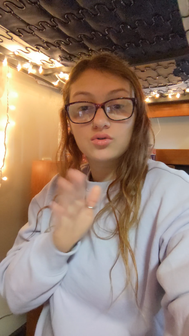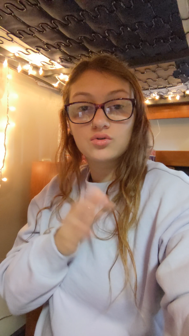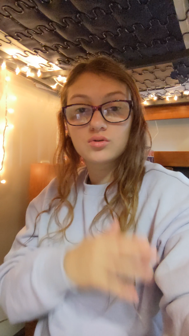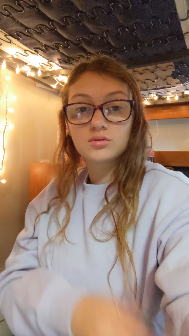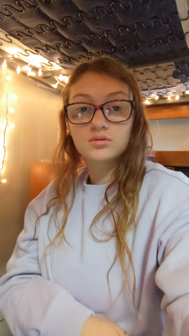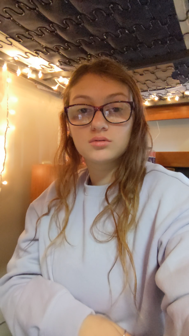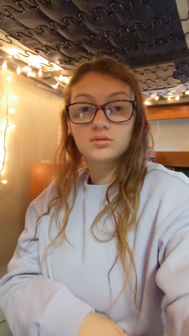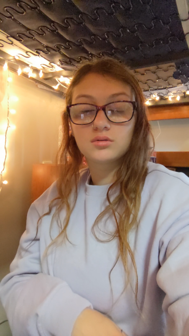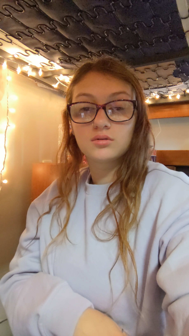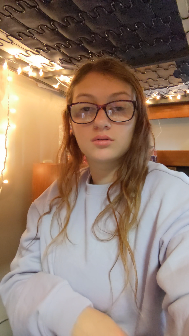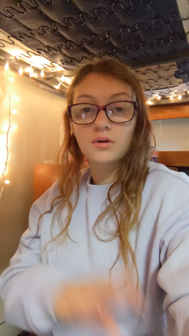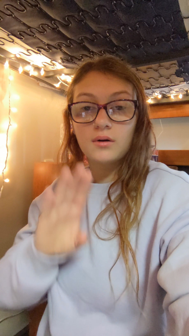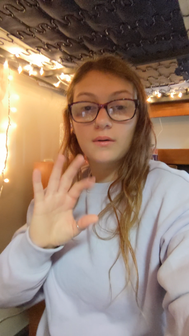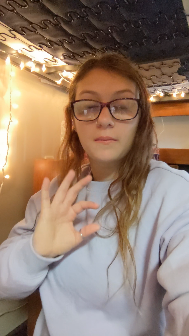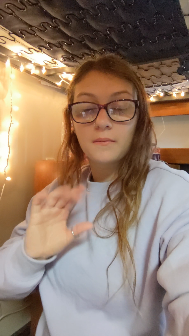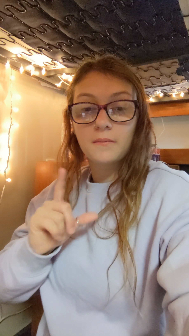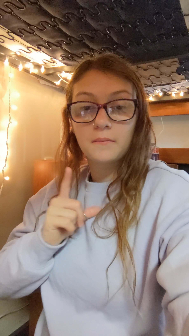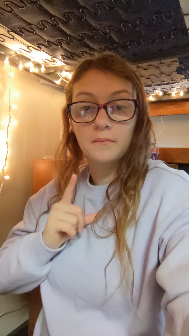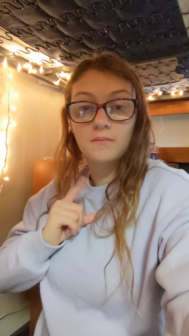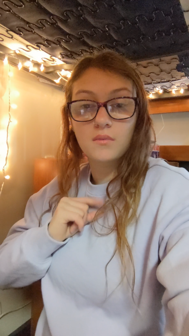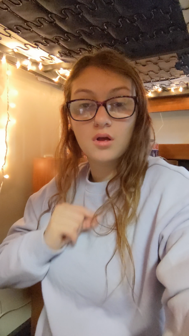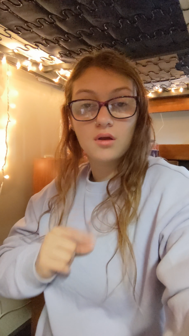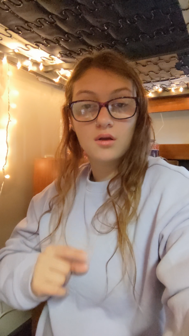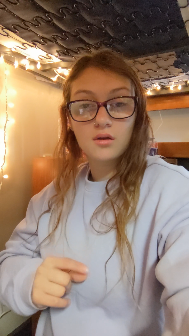button